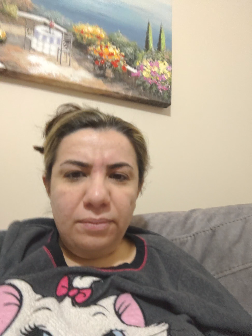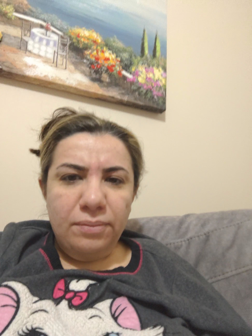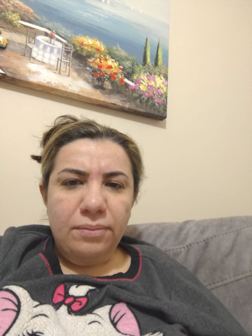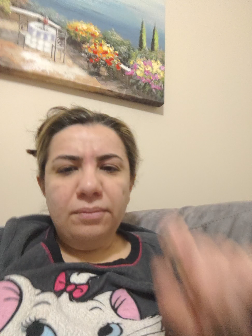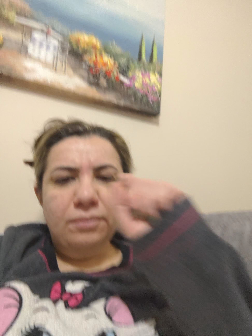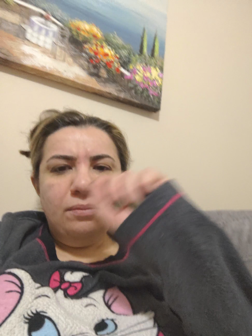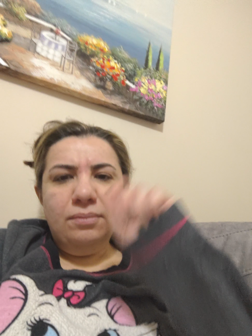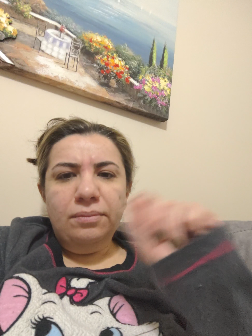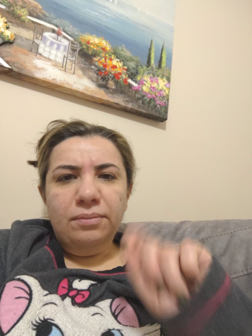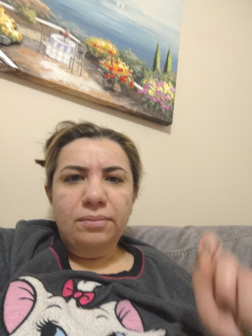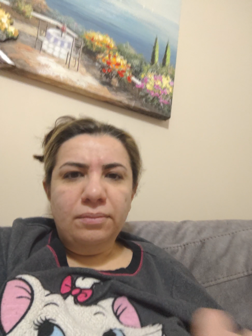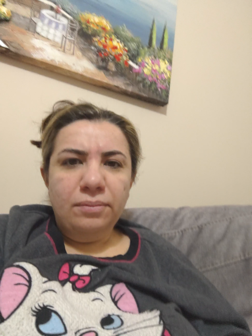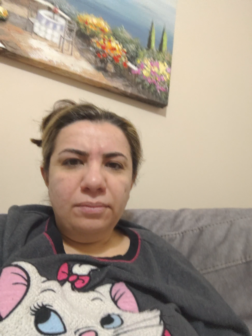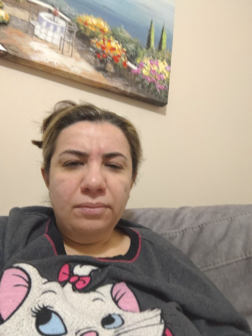pen